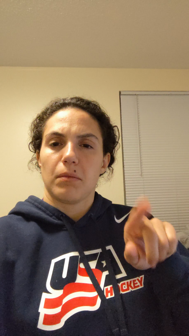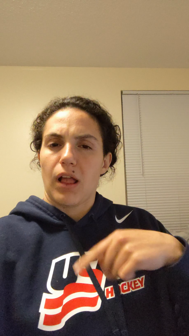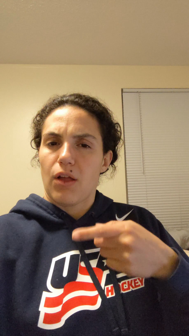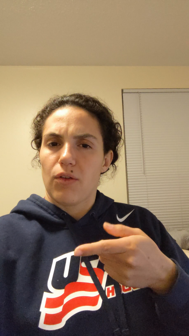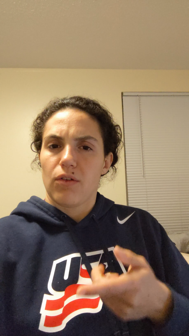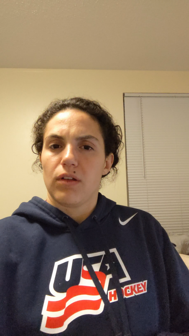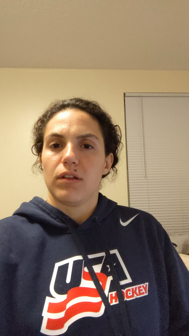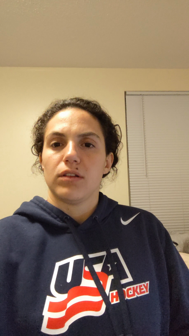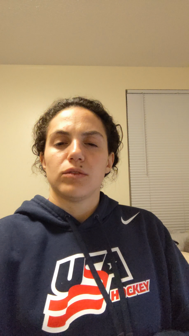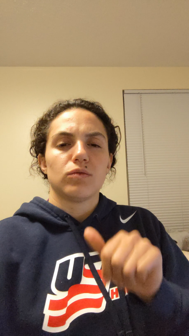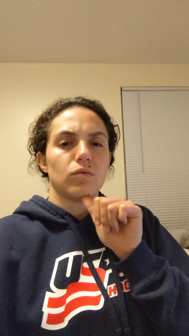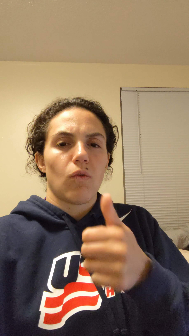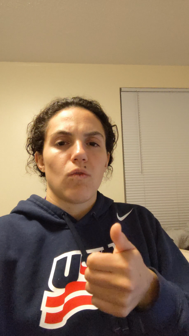don't